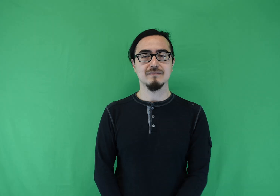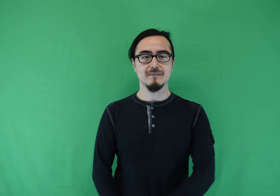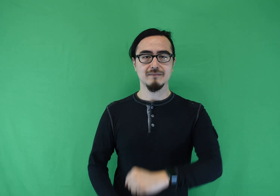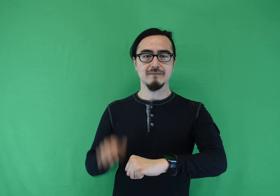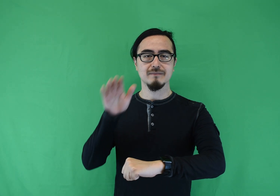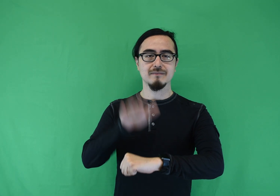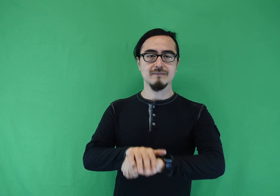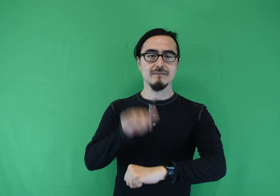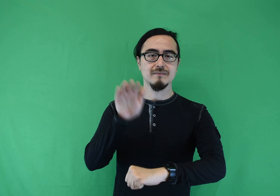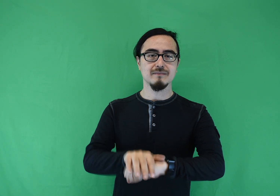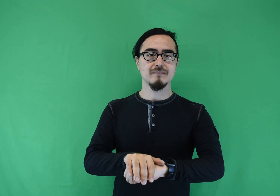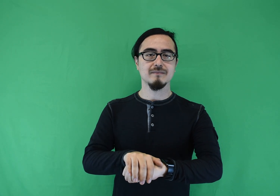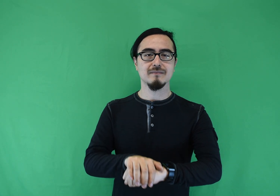amigo